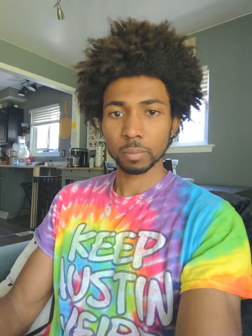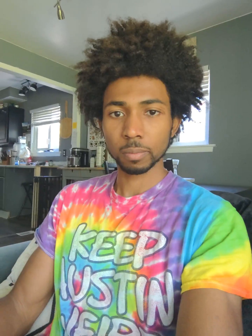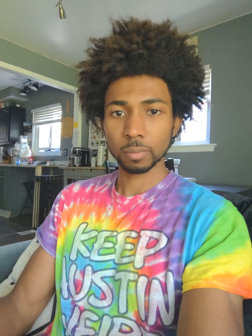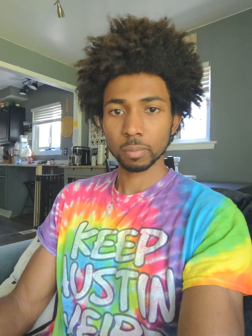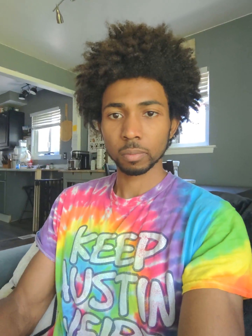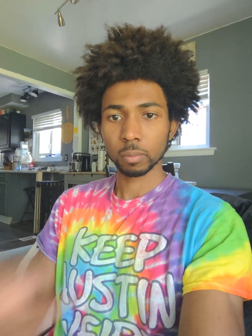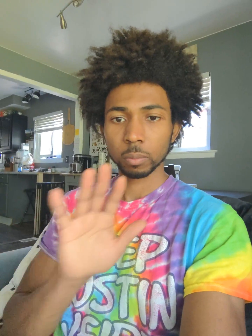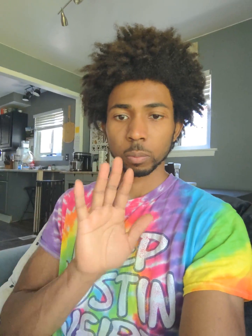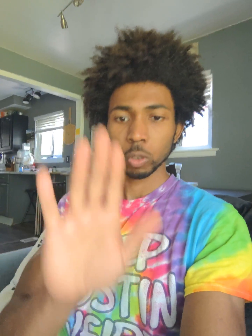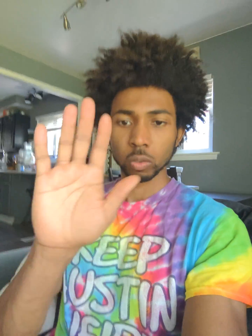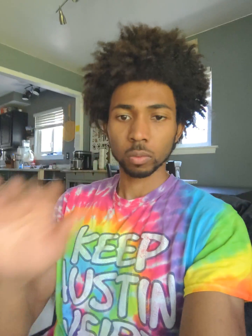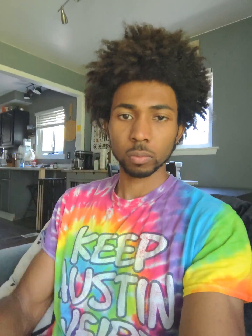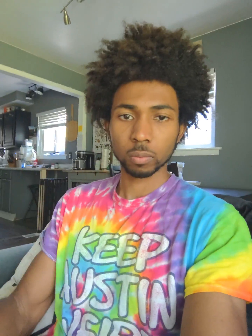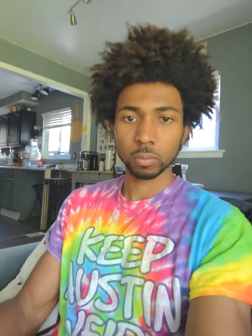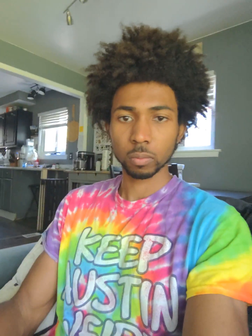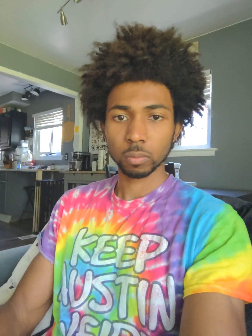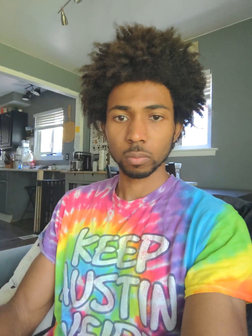push